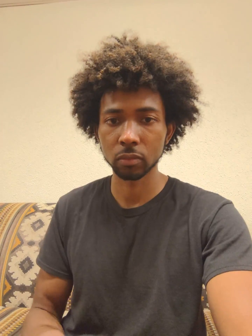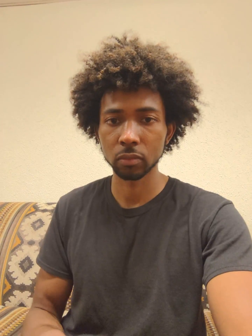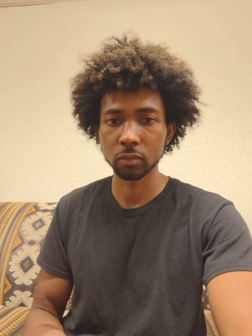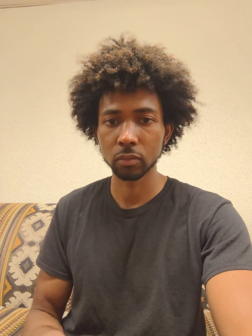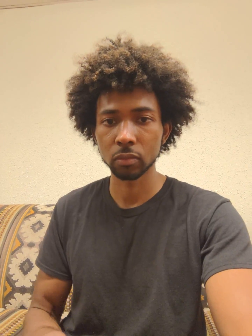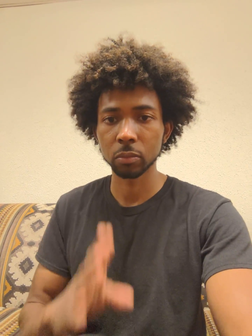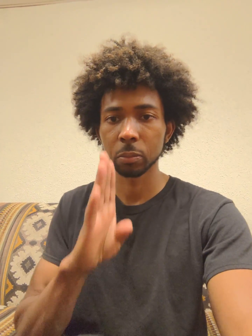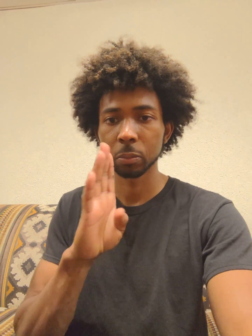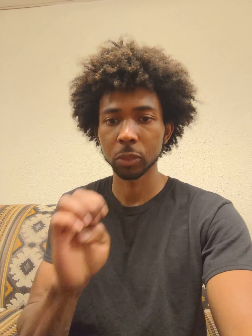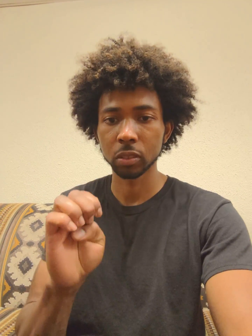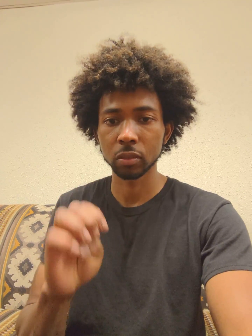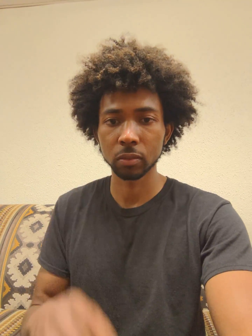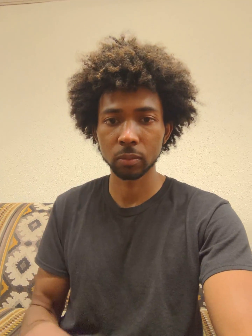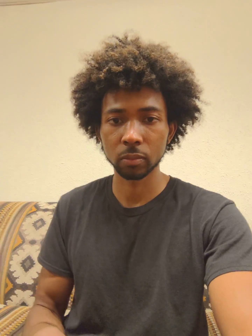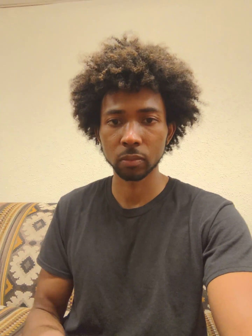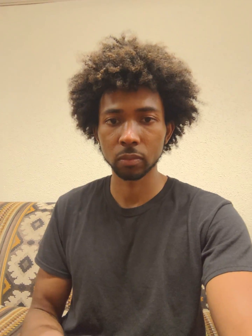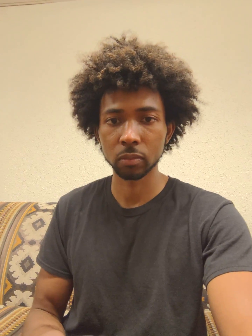be